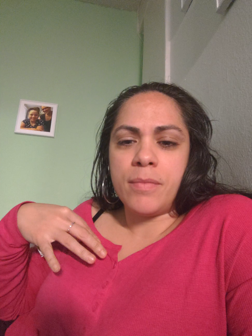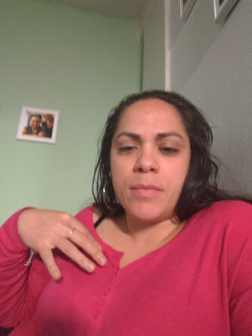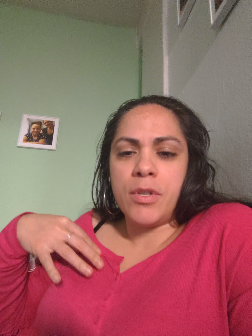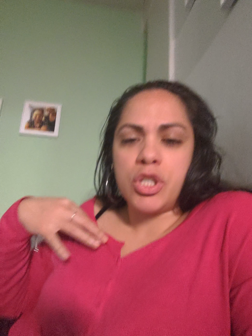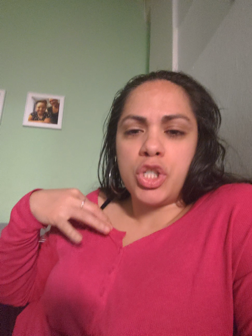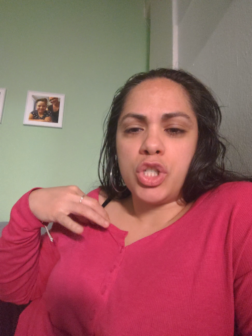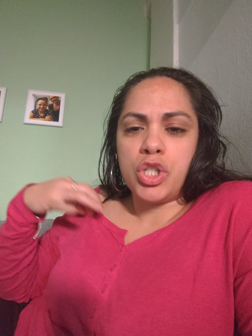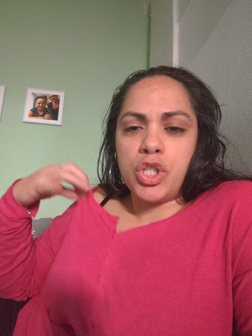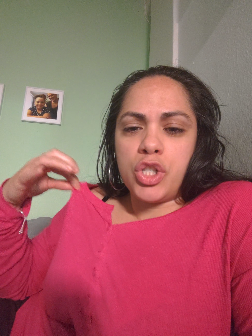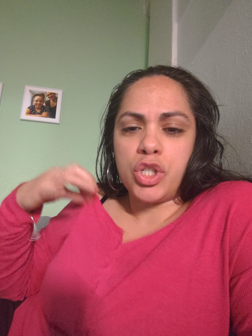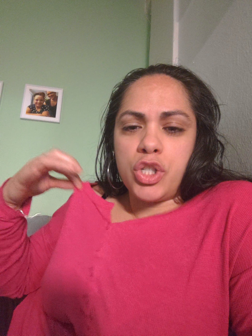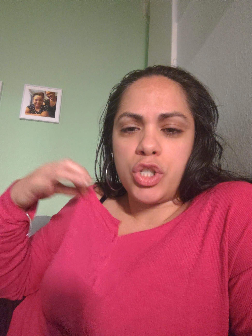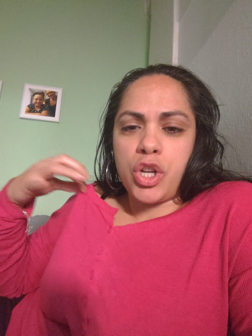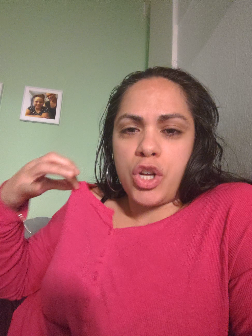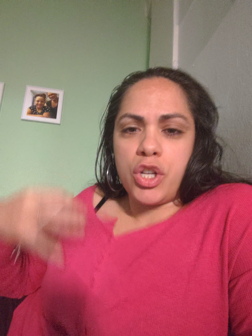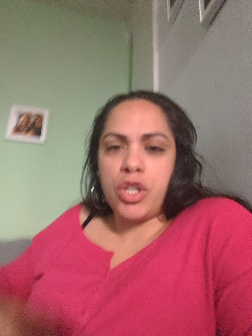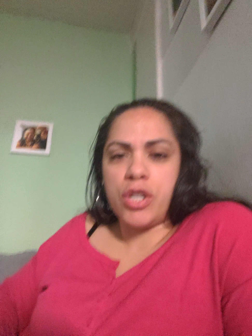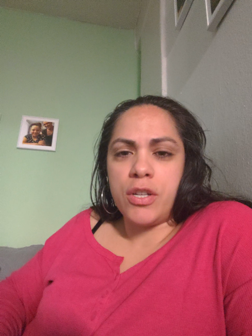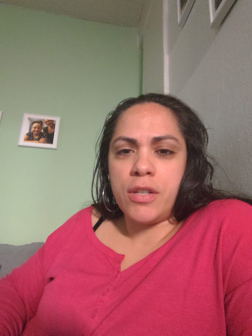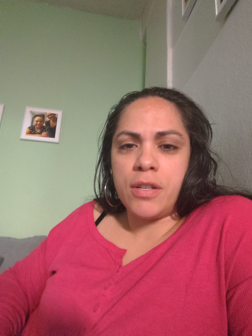shirt